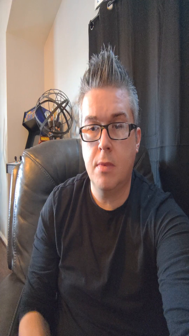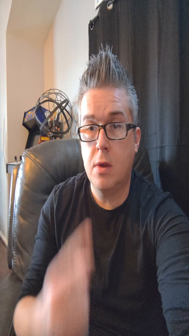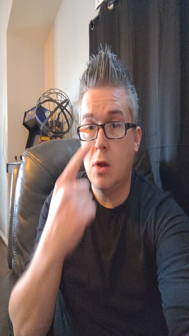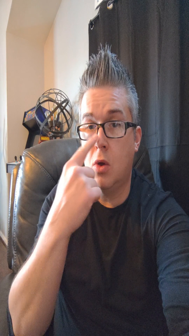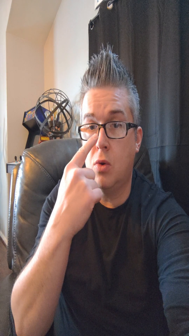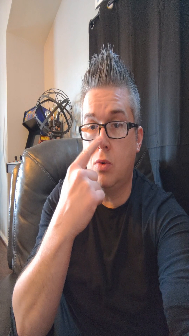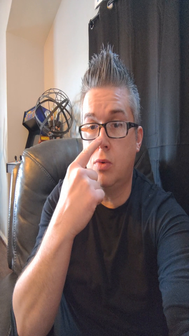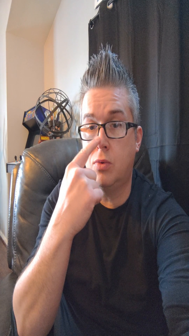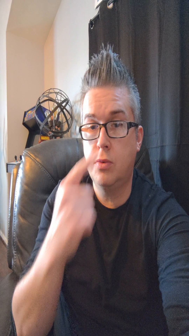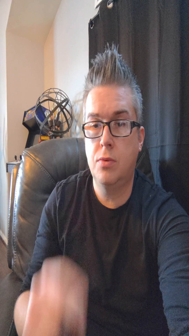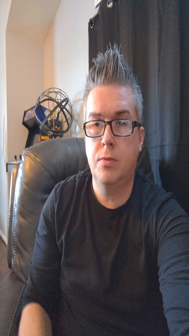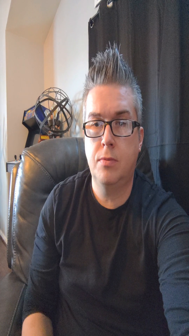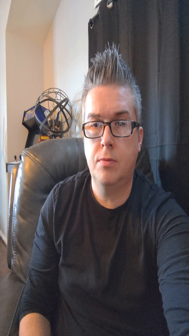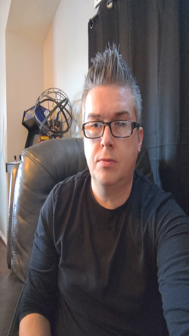nose